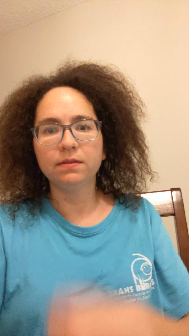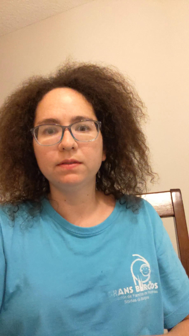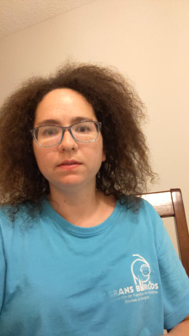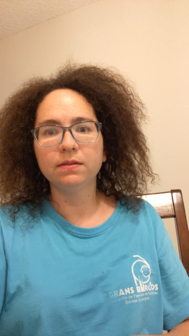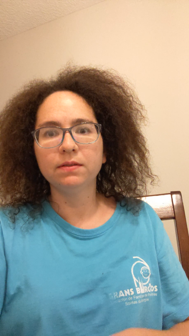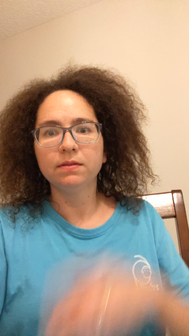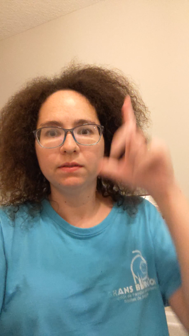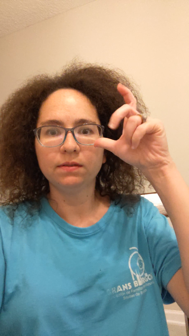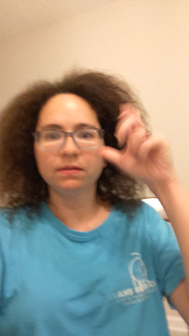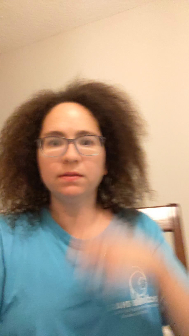camera